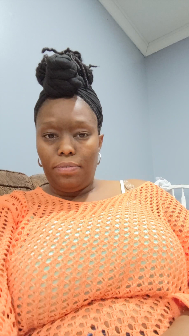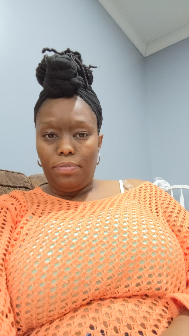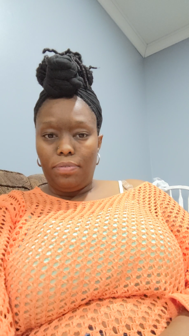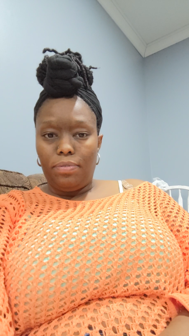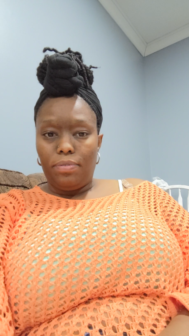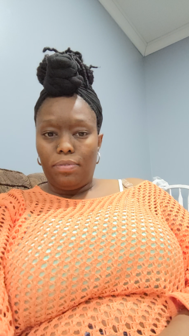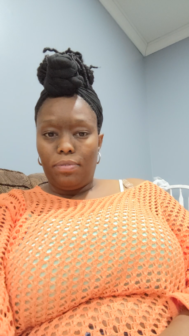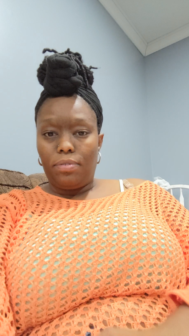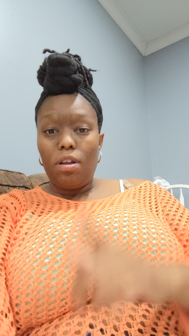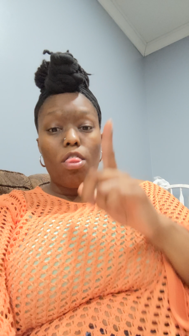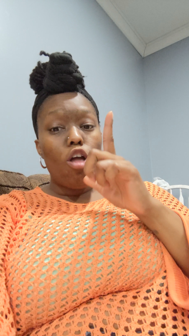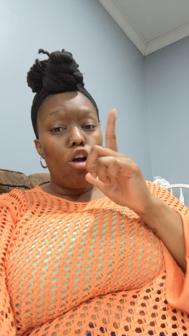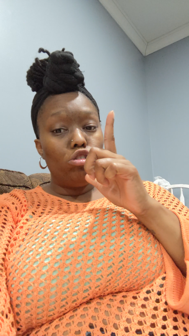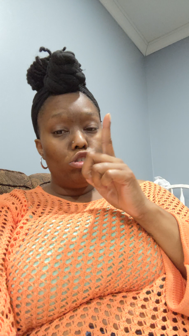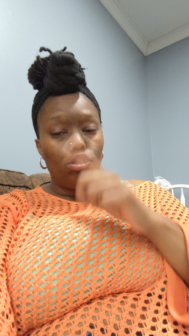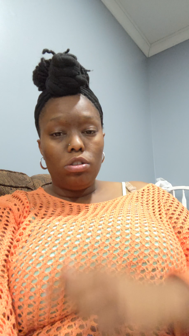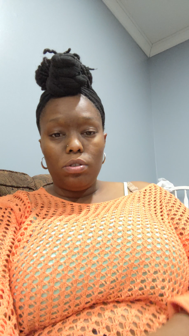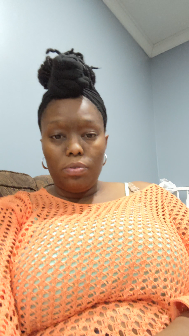lunch